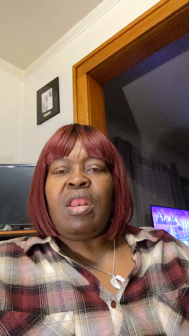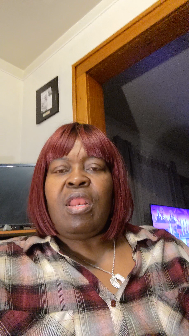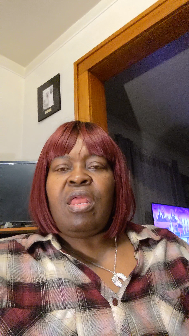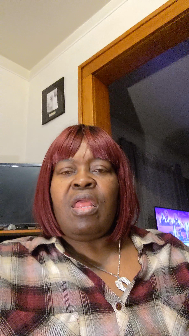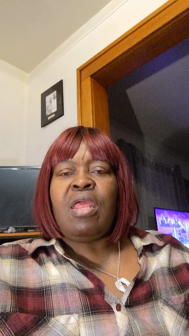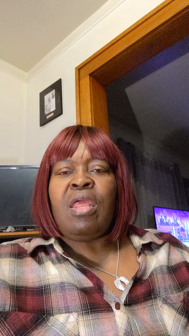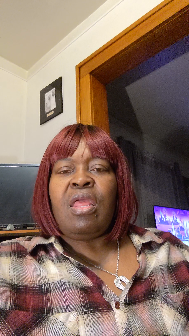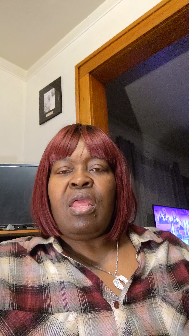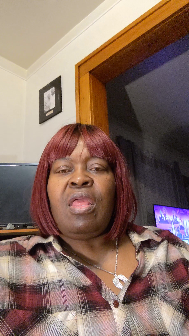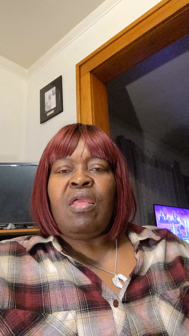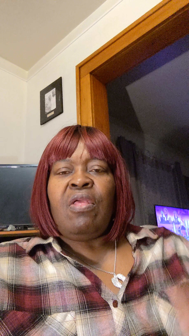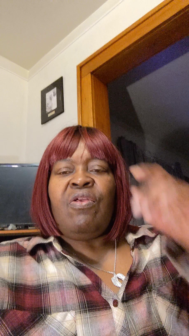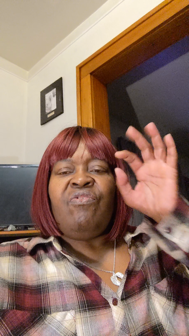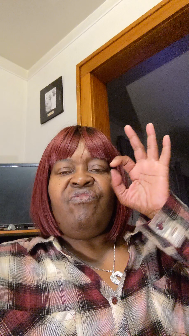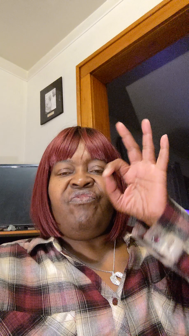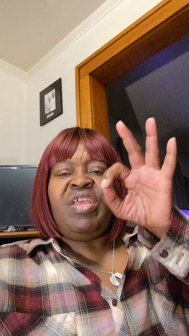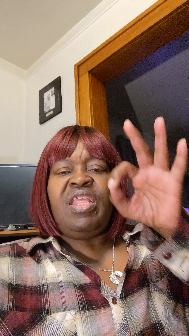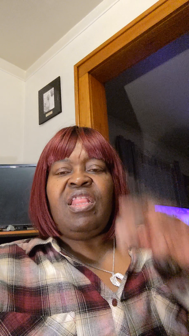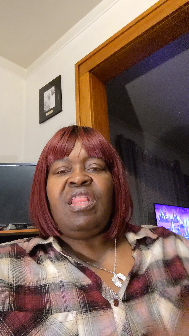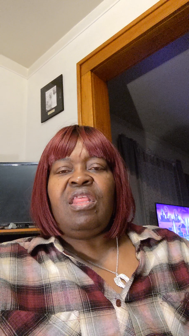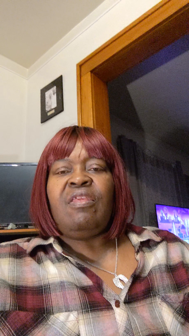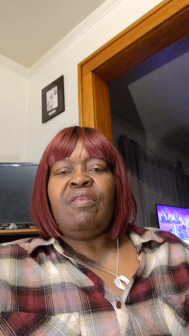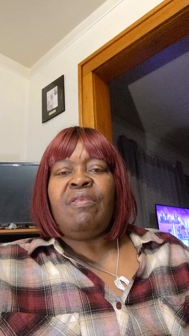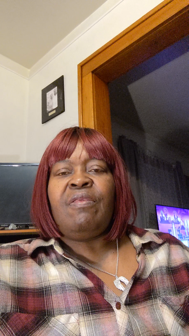fit